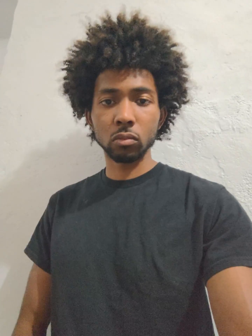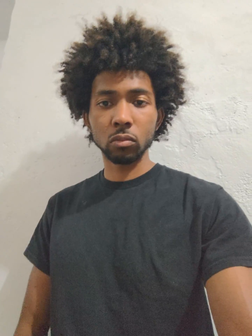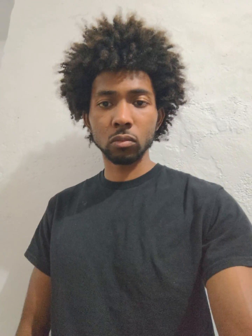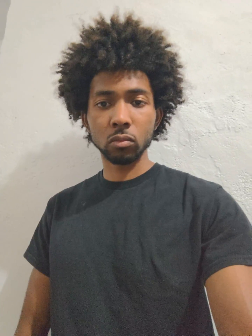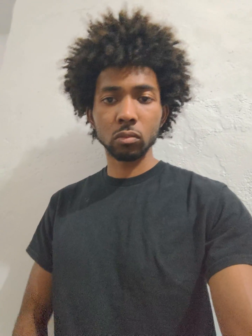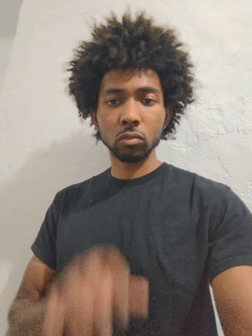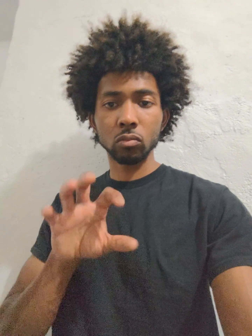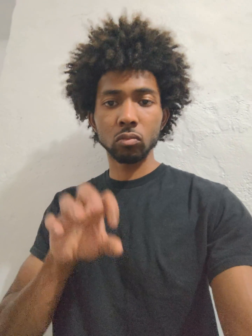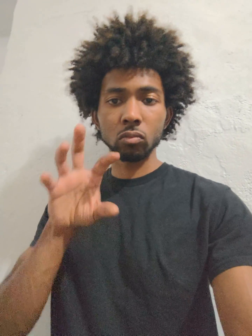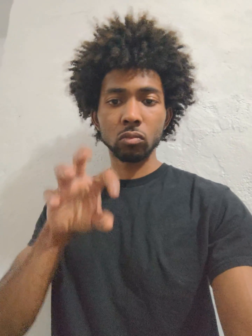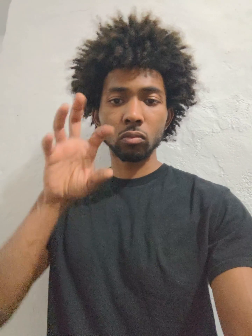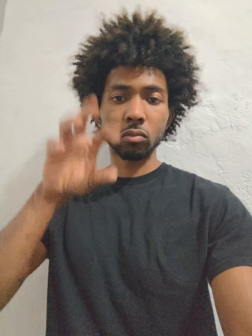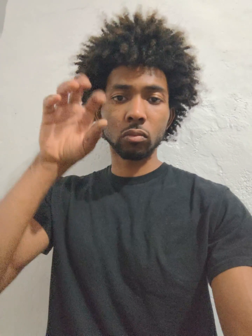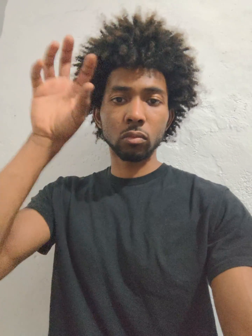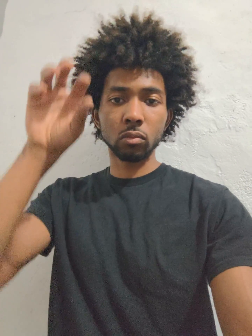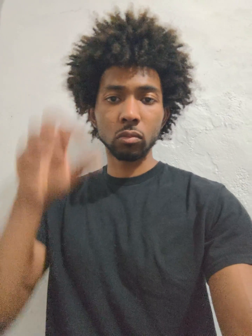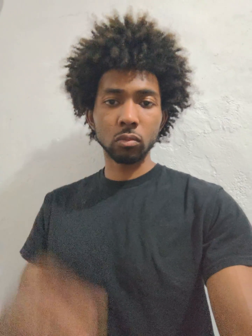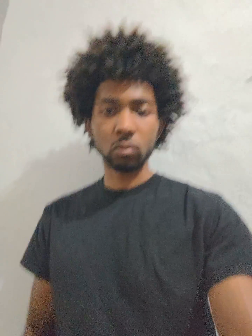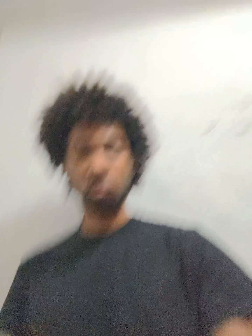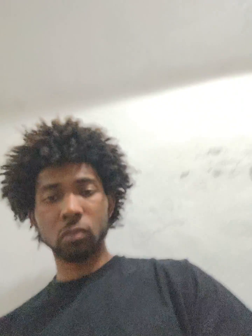climb